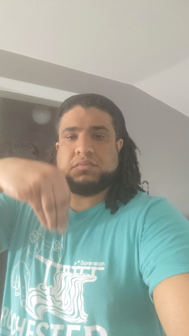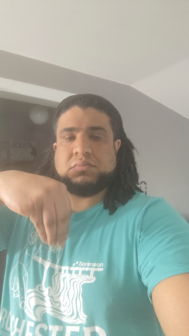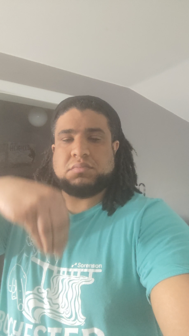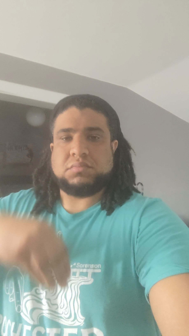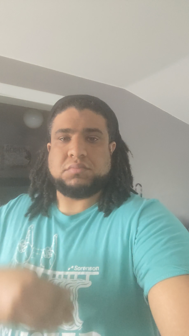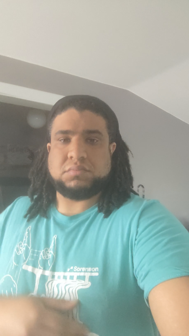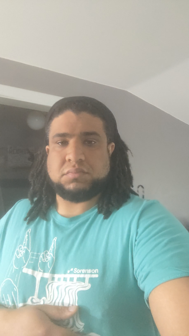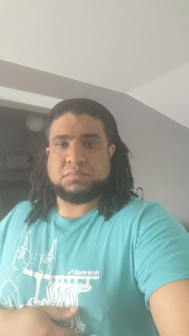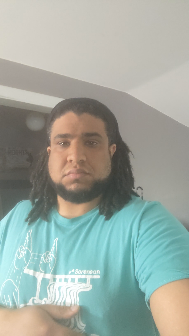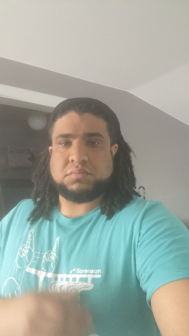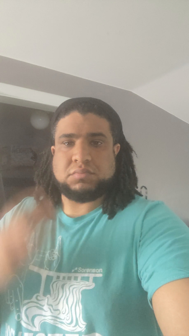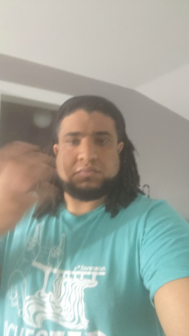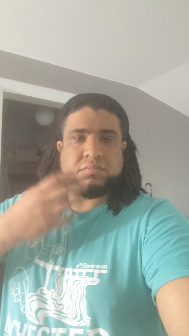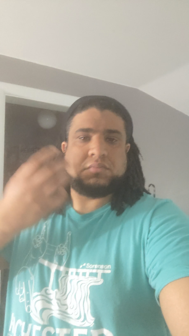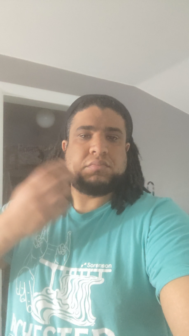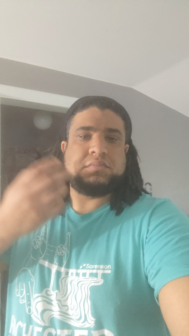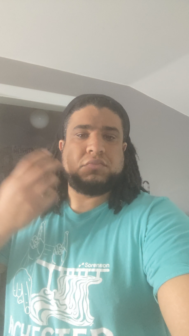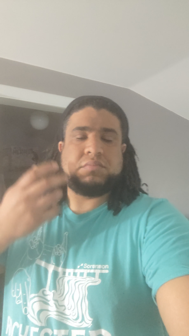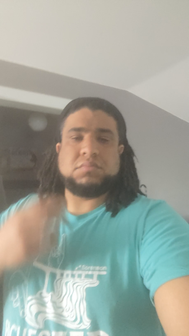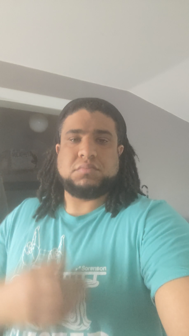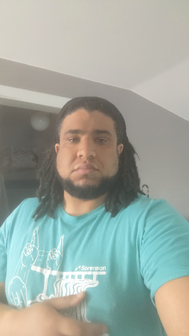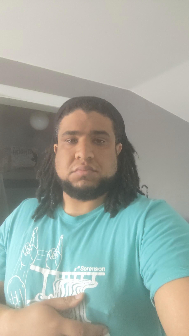shake